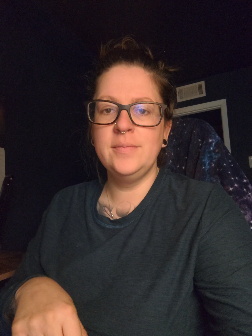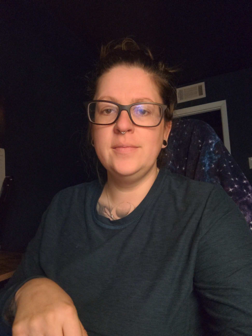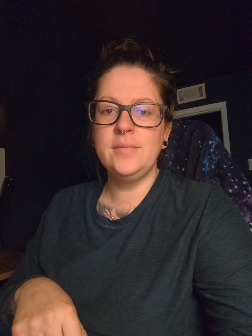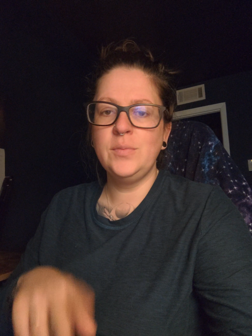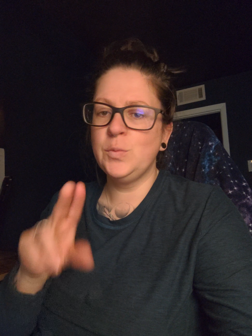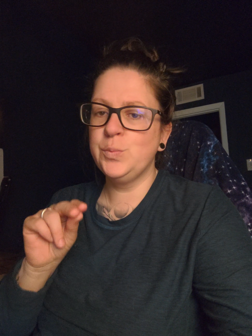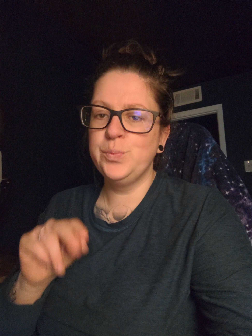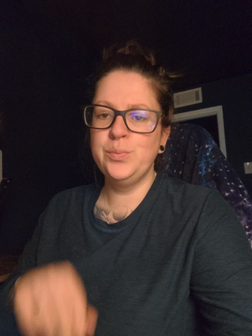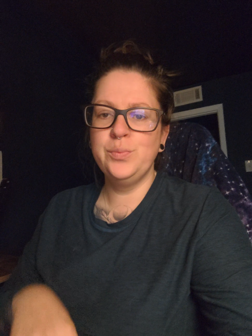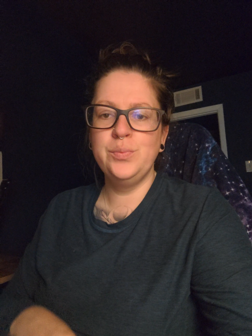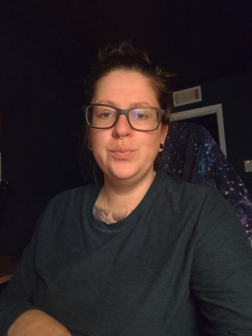no